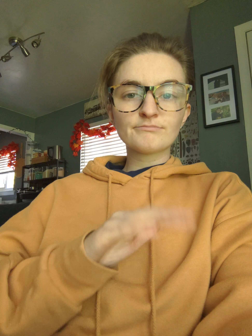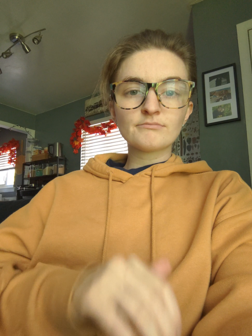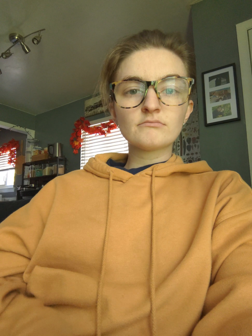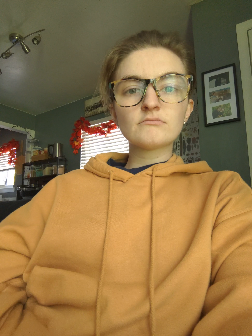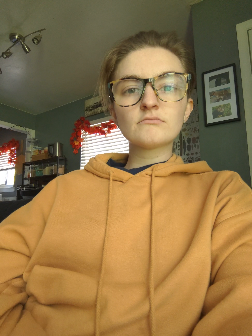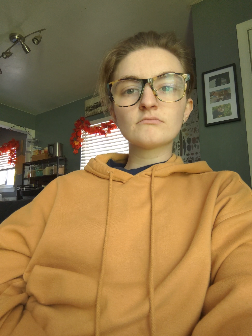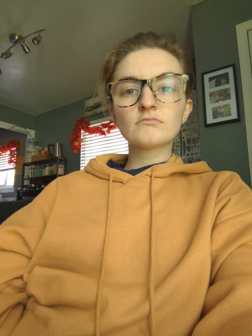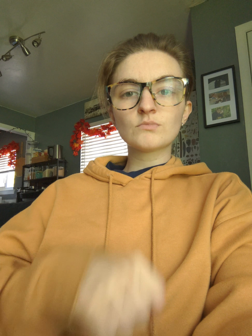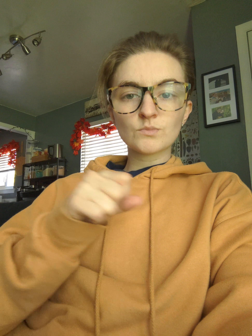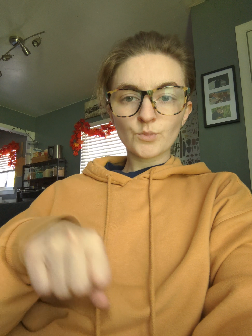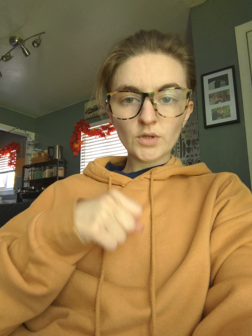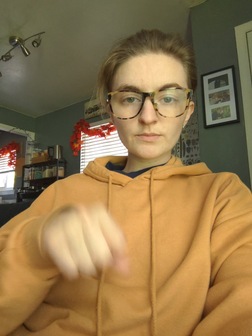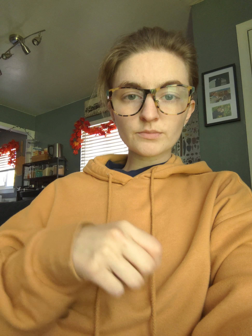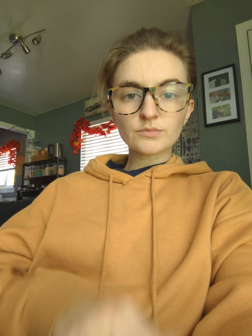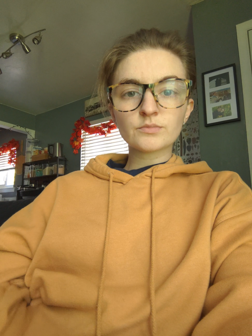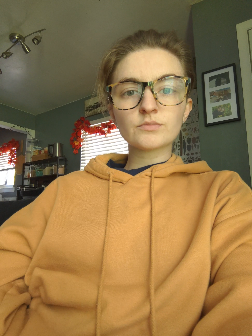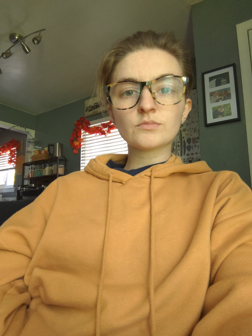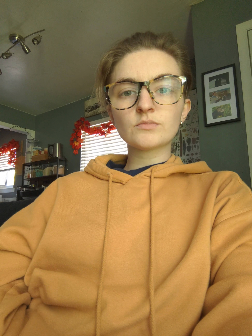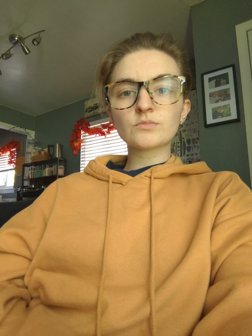bicycle